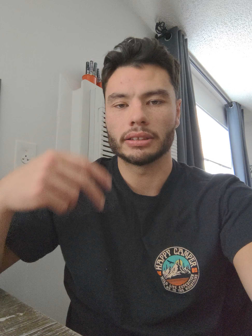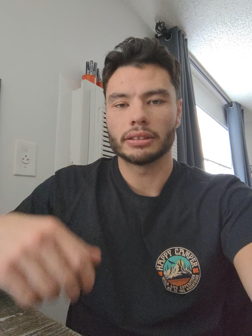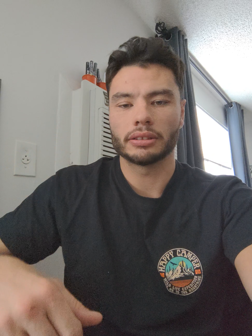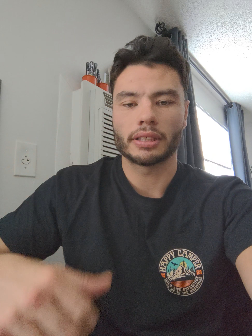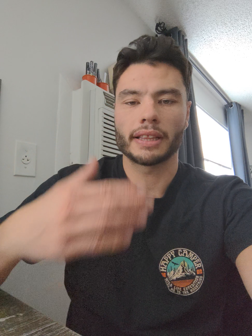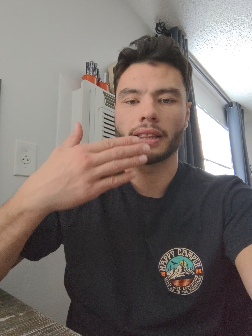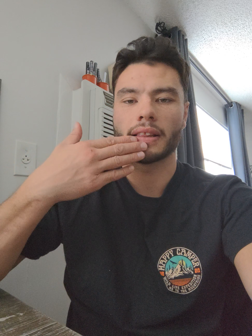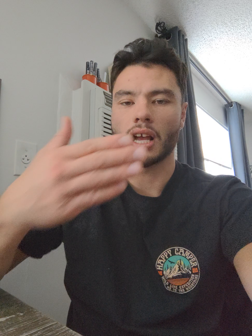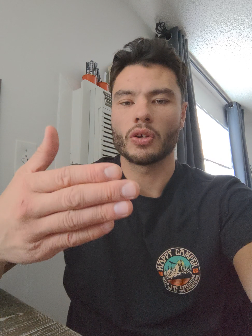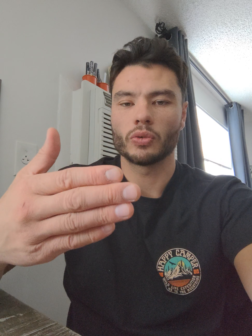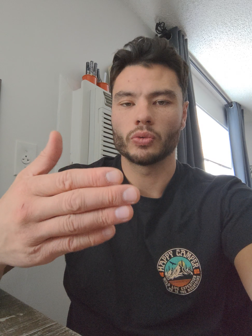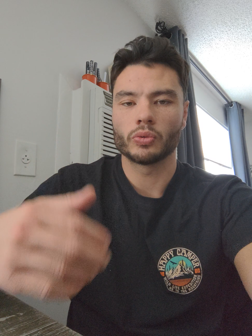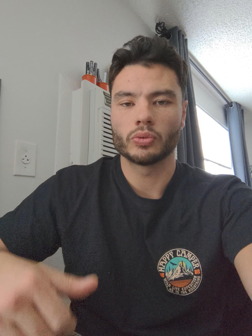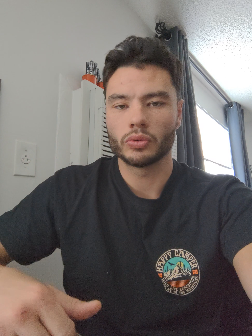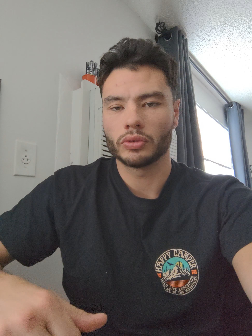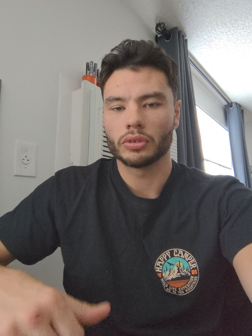thank you